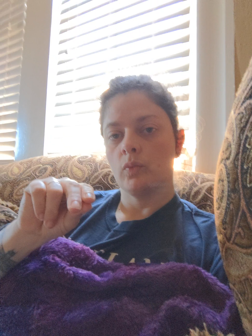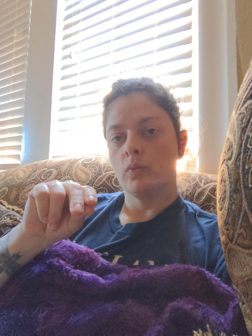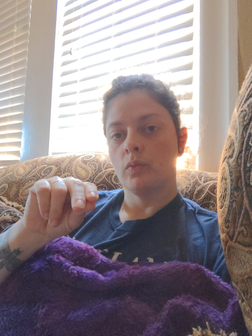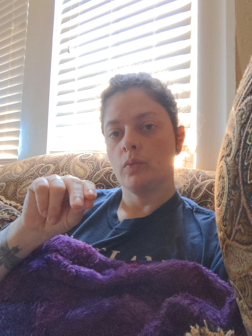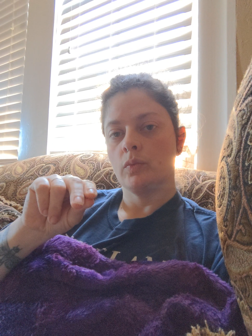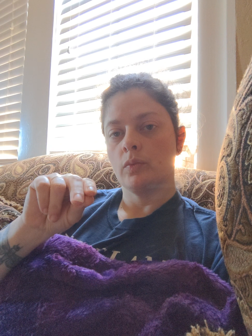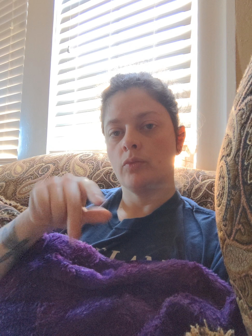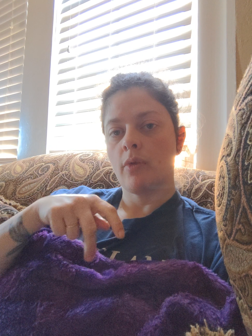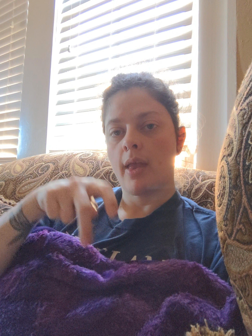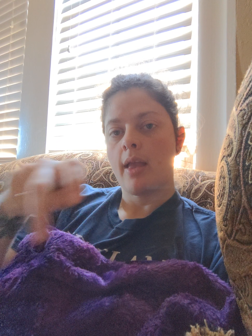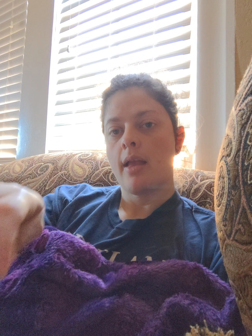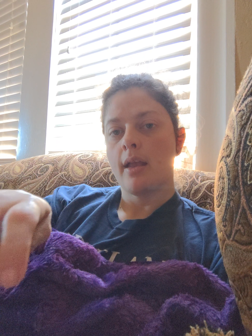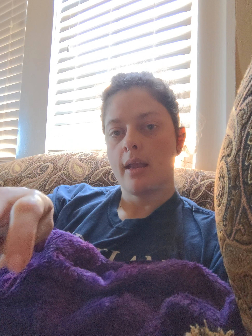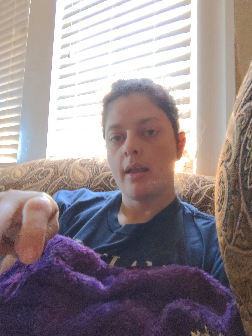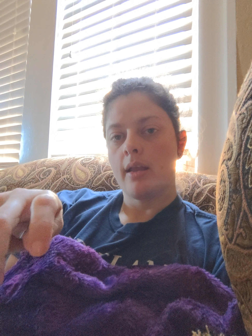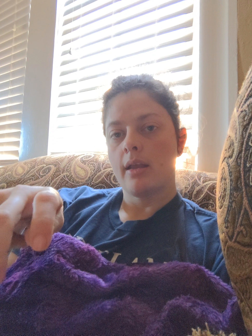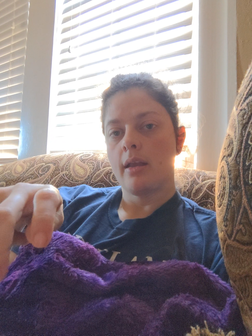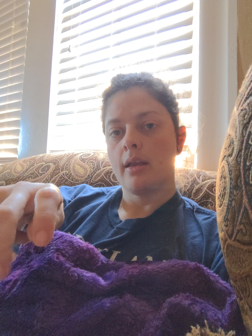ride